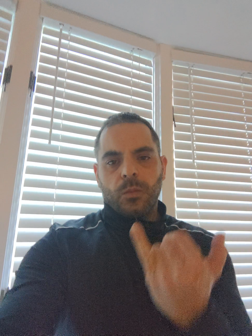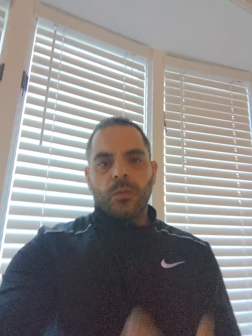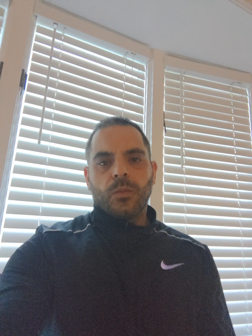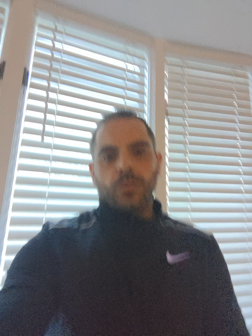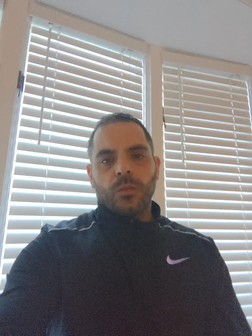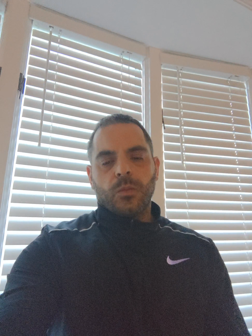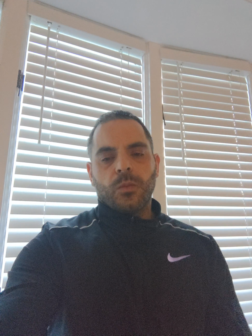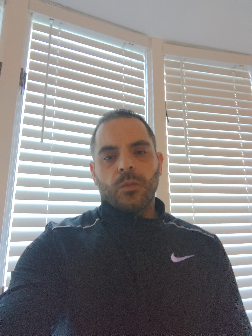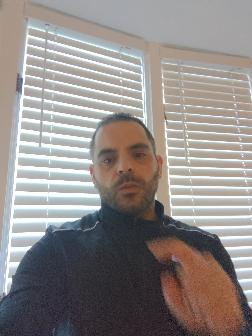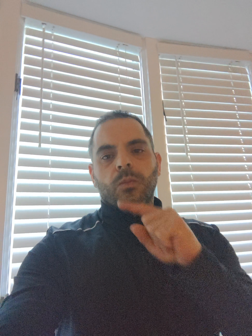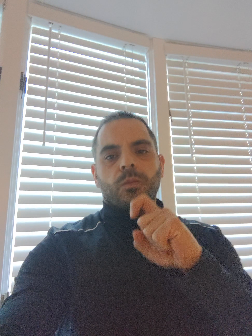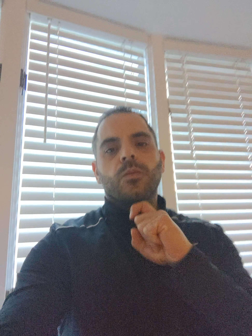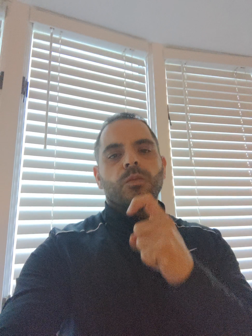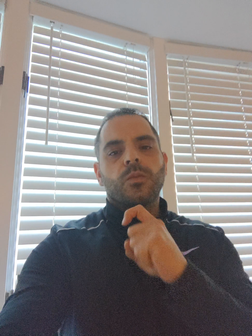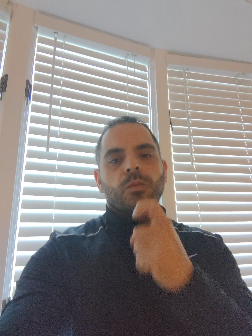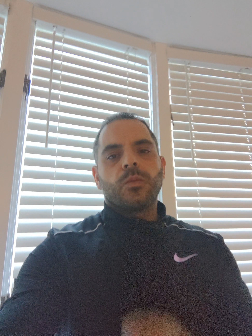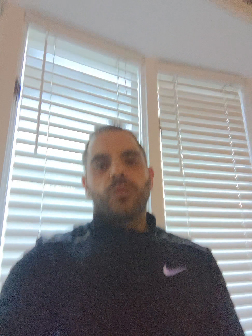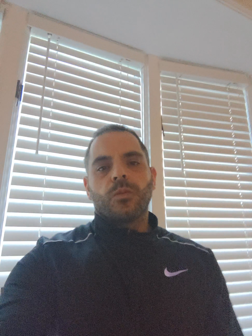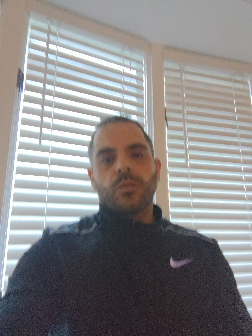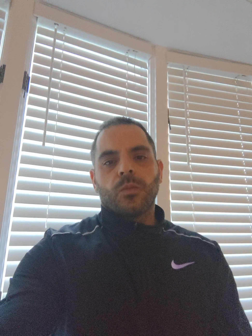garbage